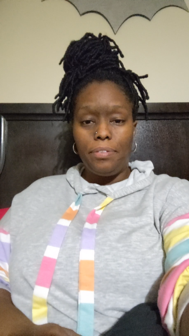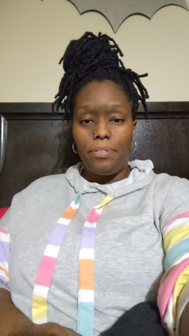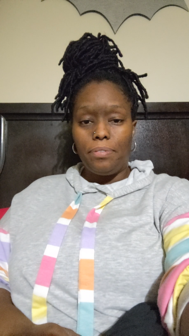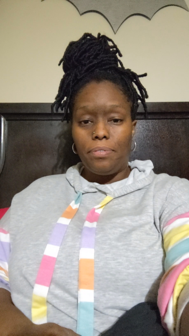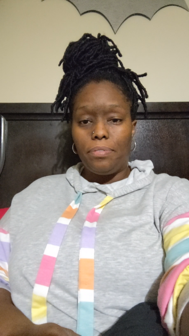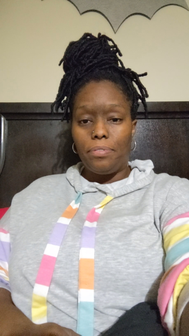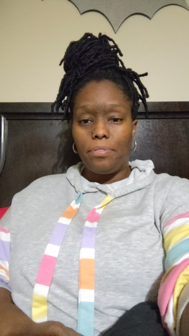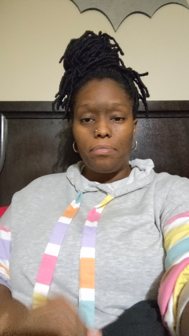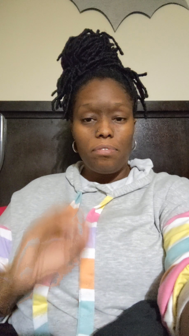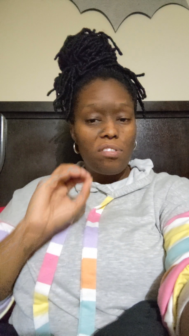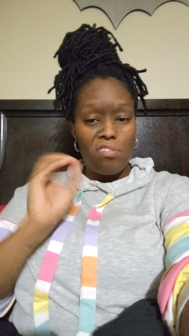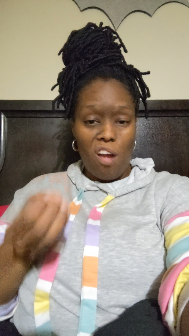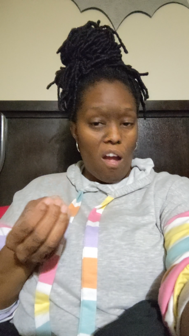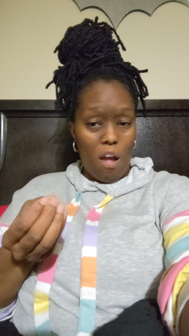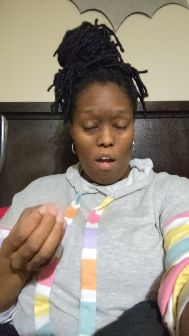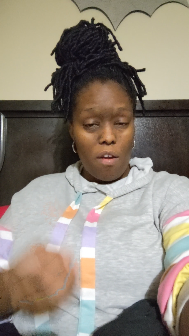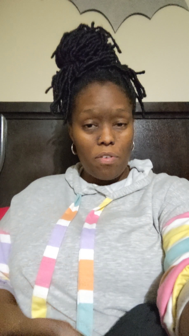none